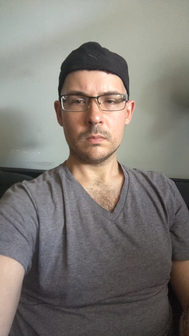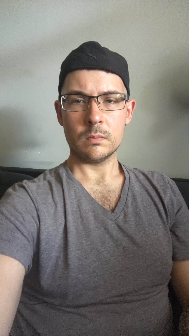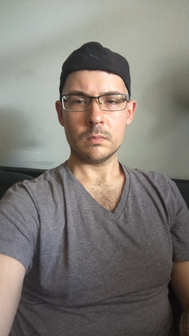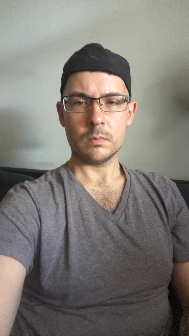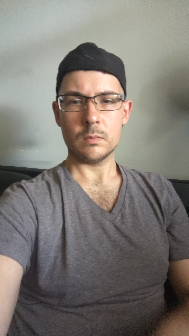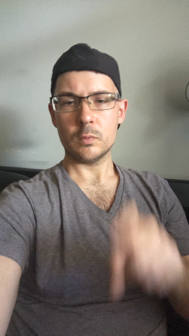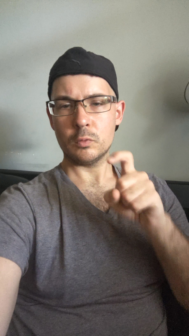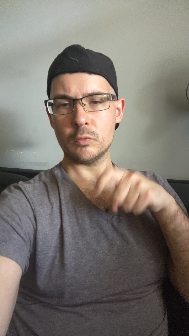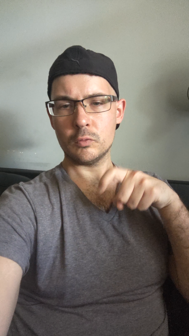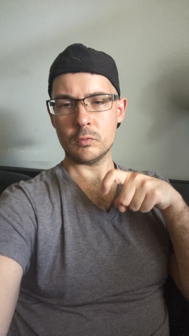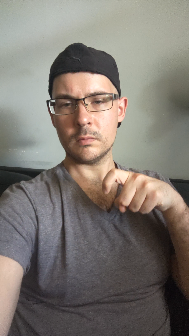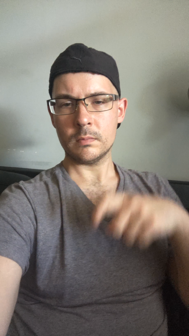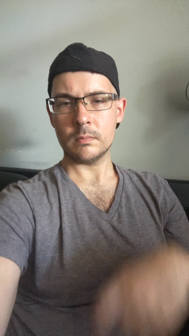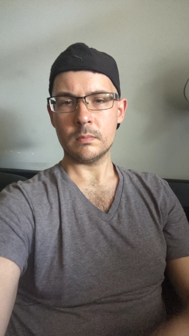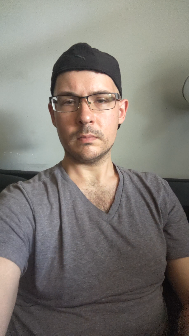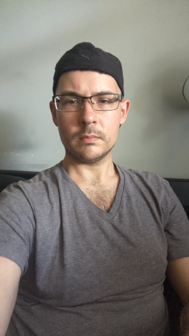should